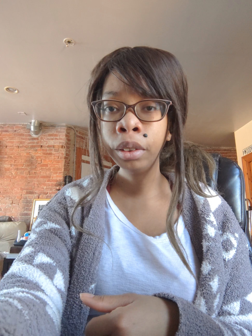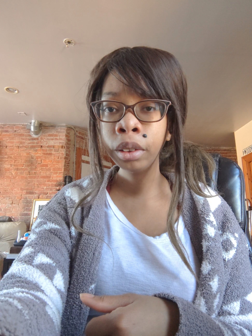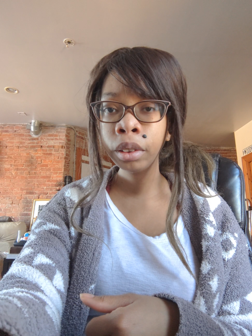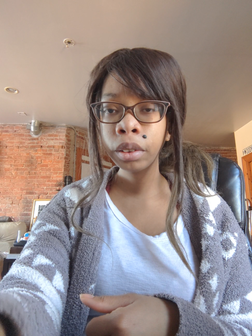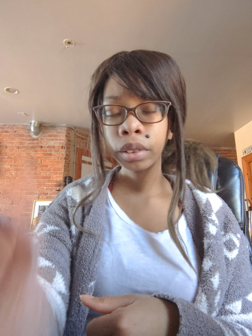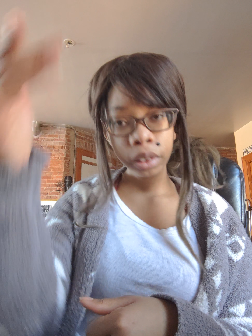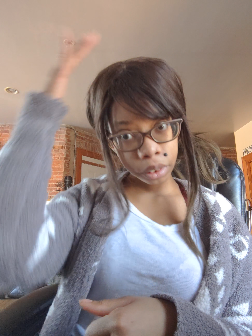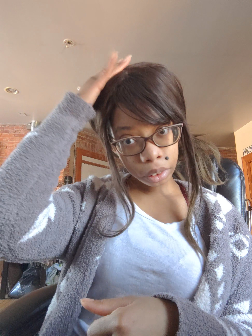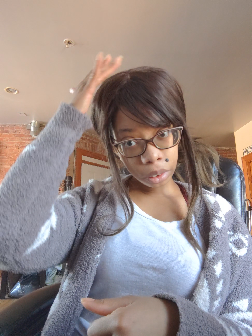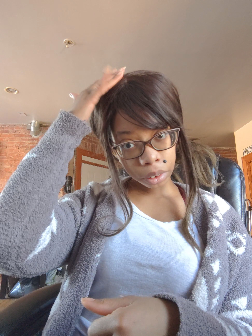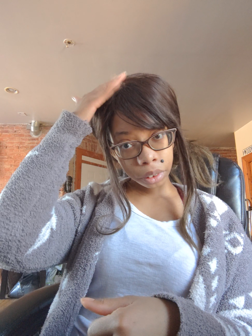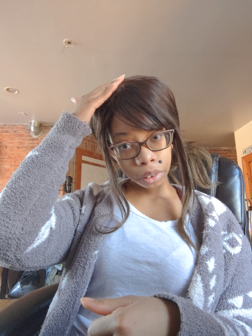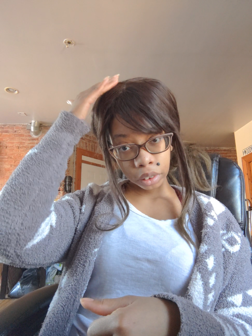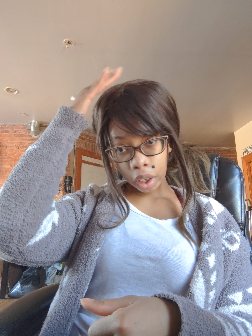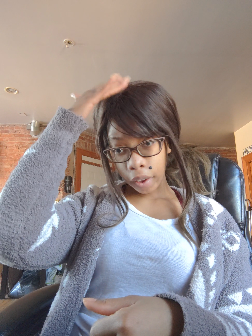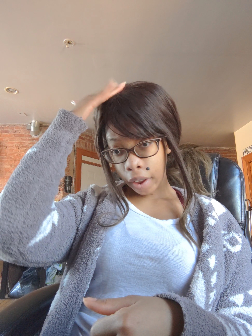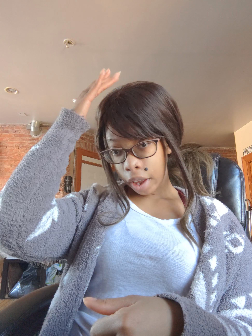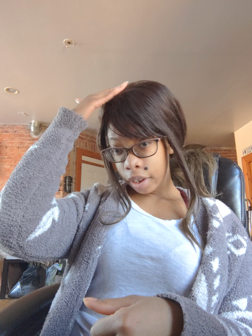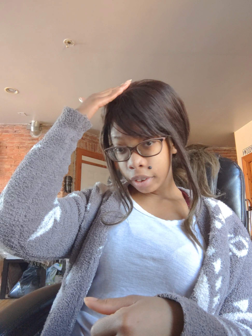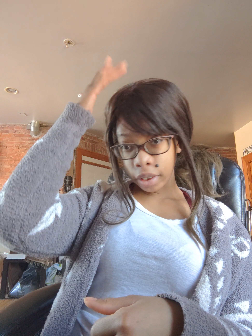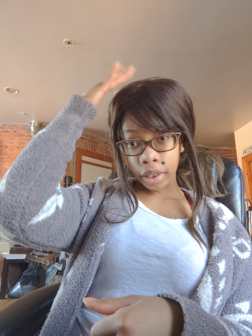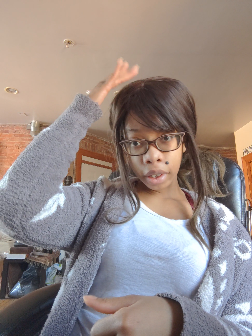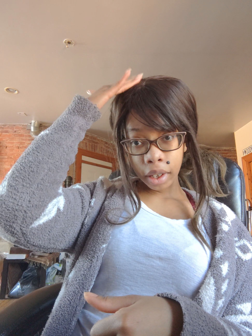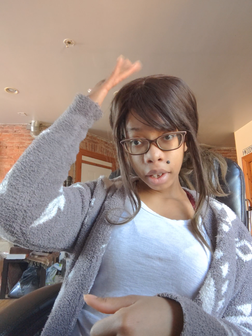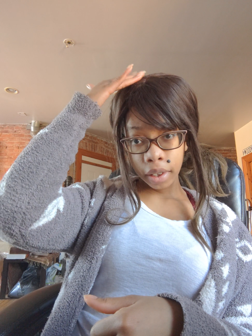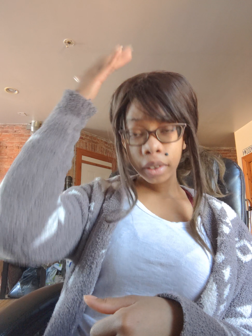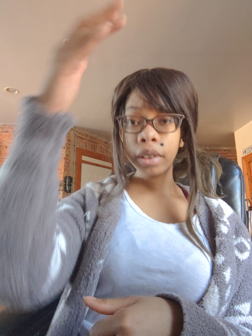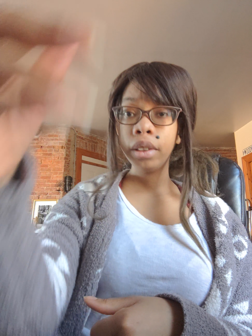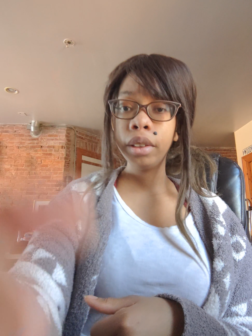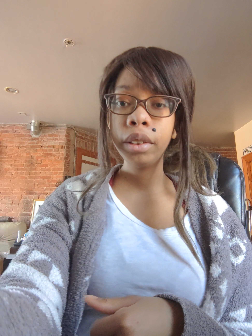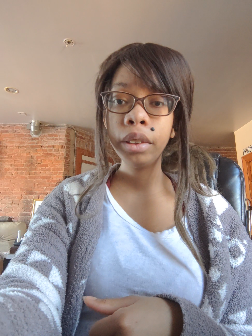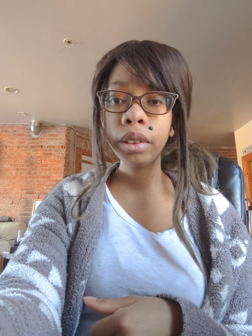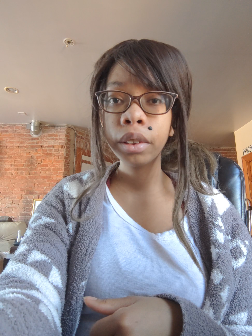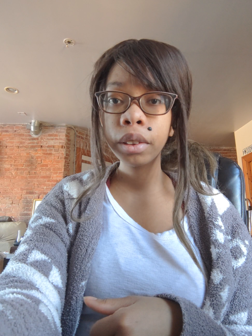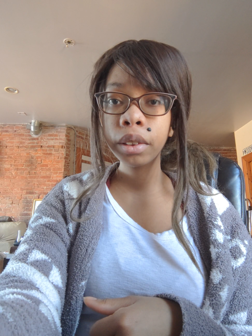hat